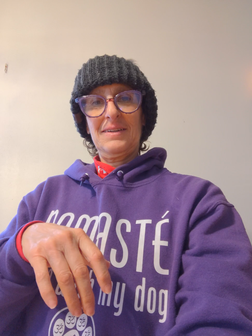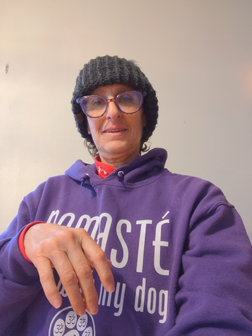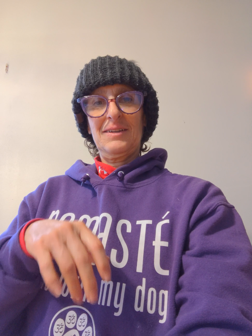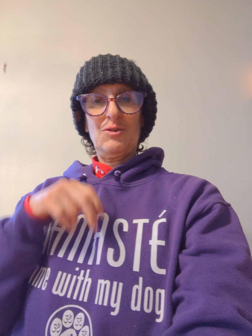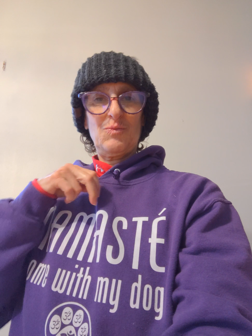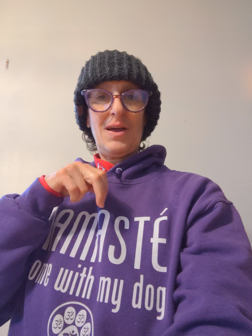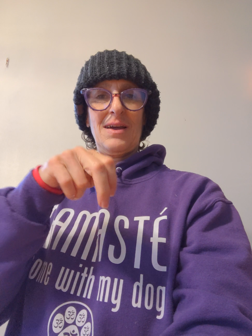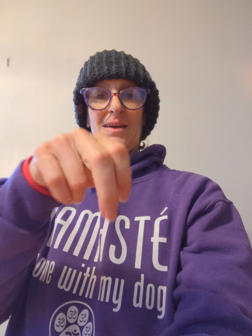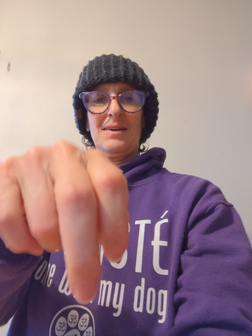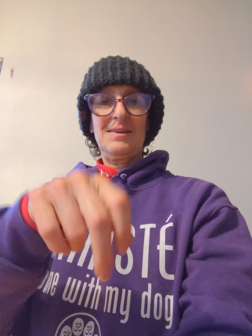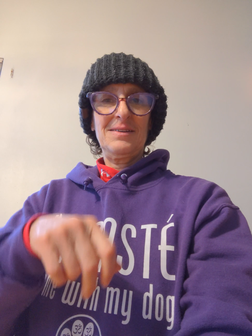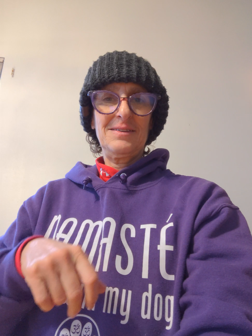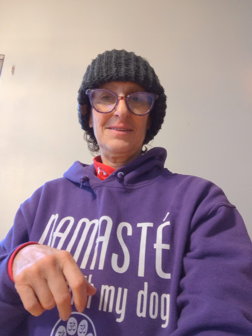ride